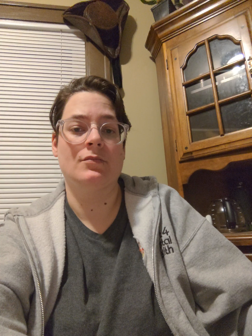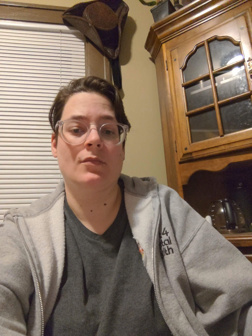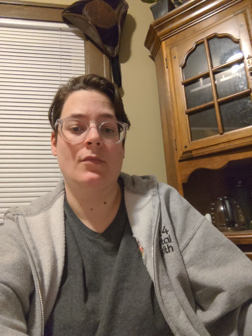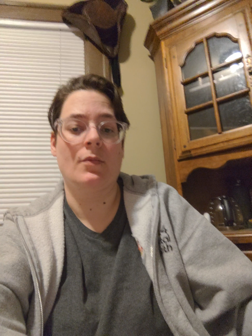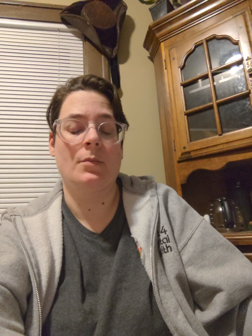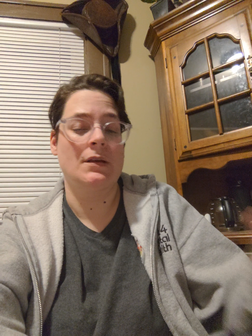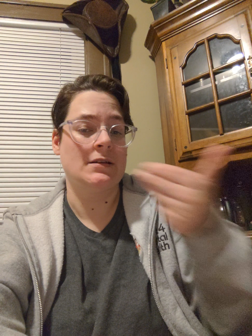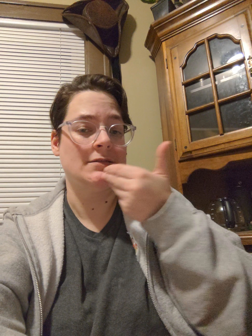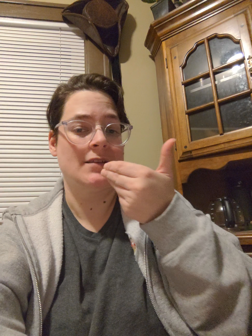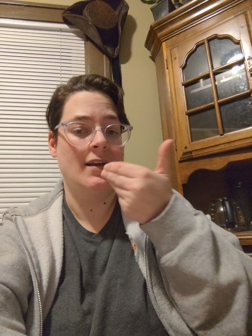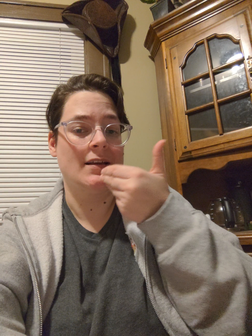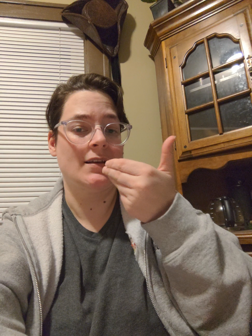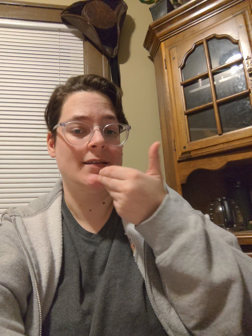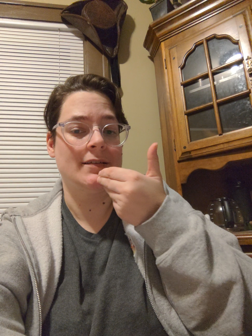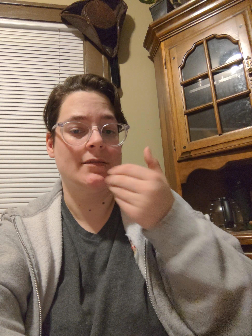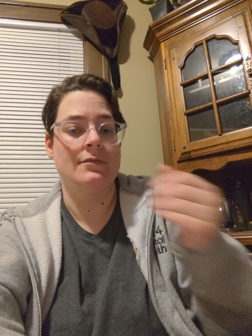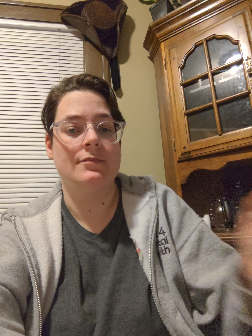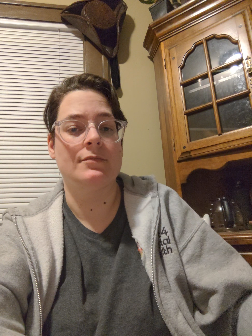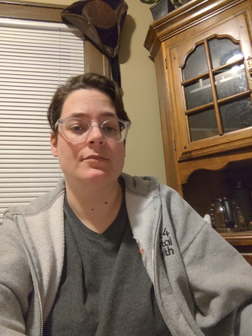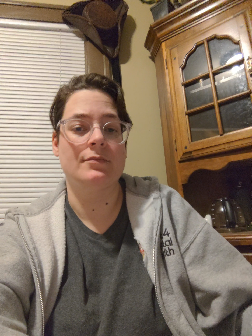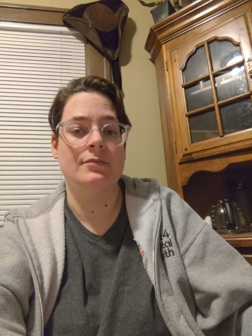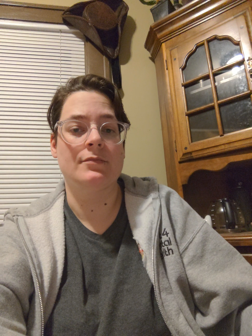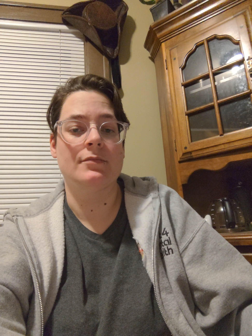pizza